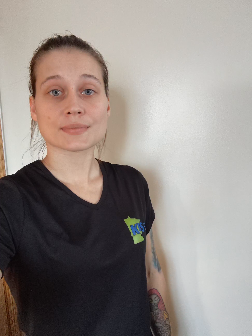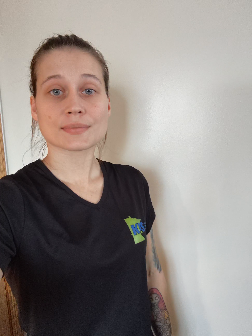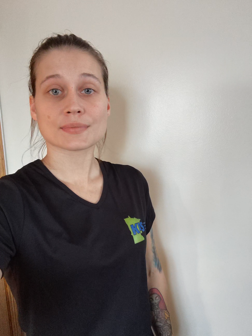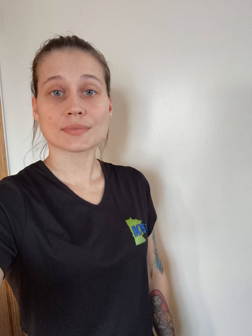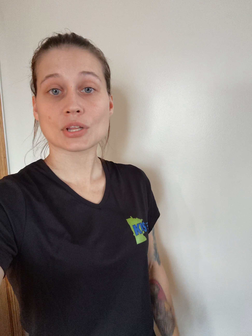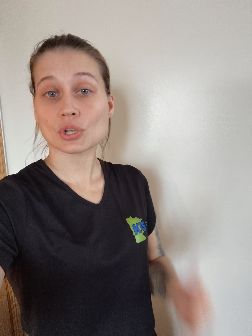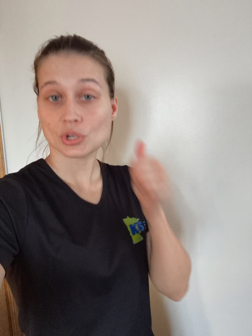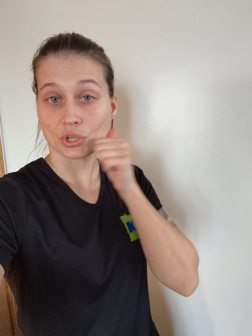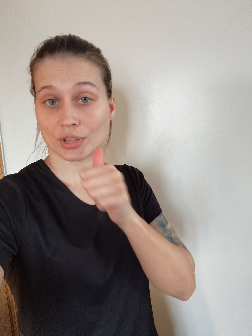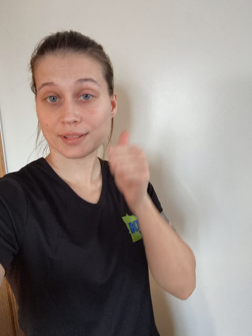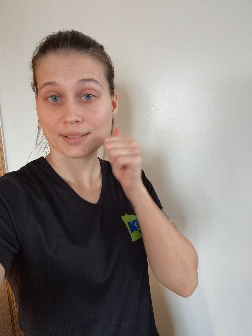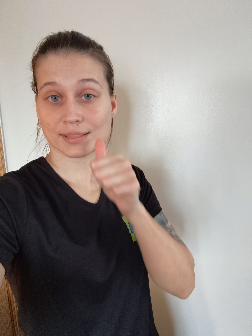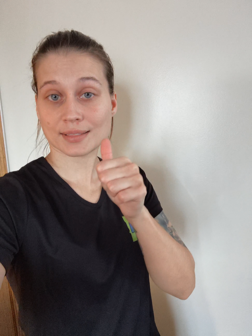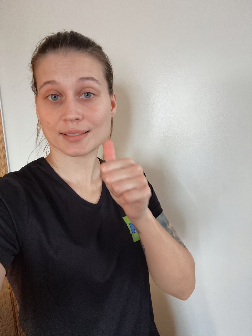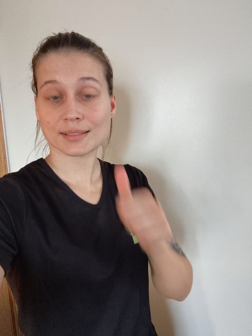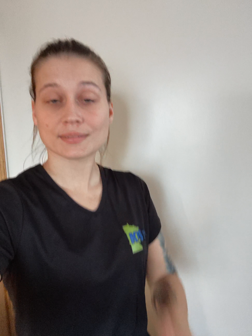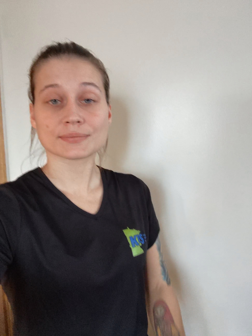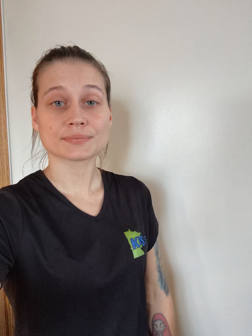girl